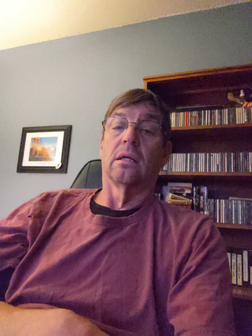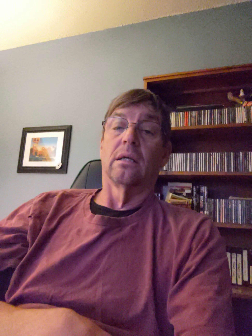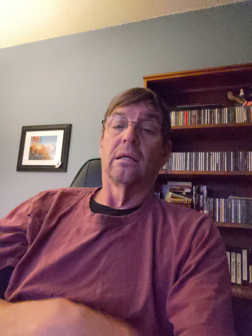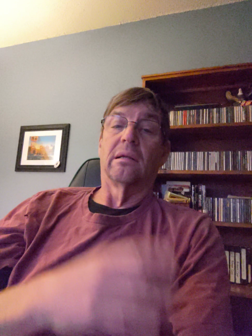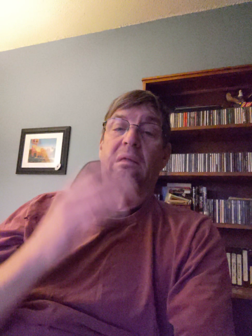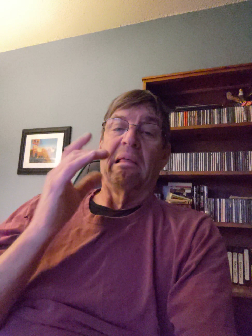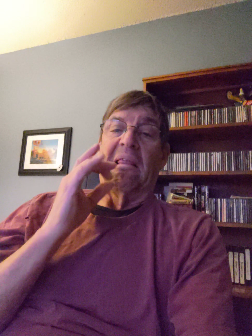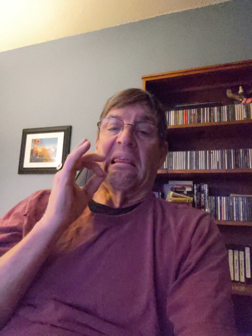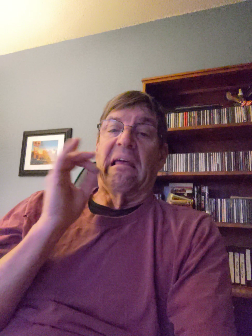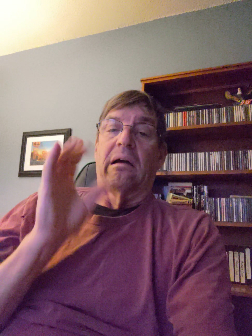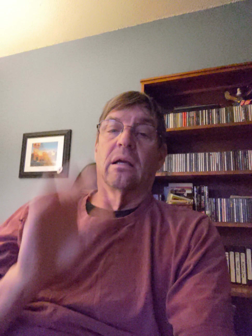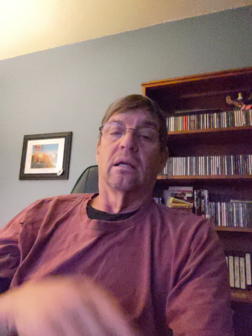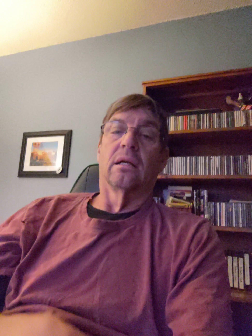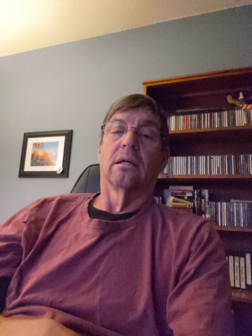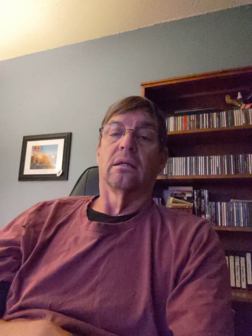yucky